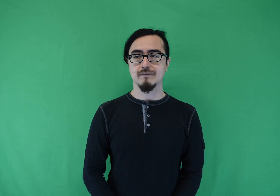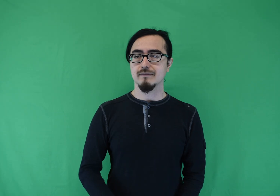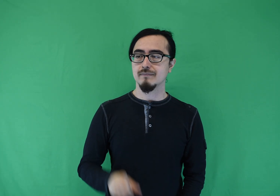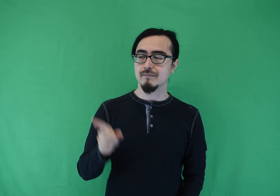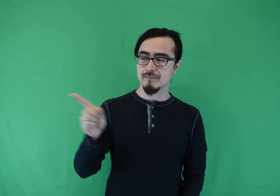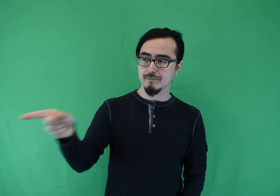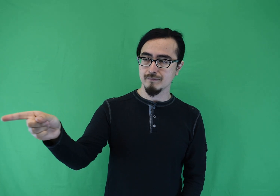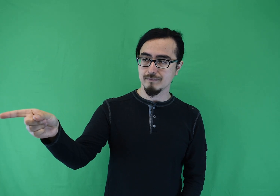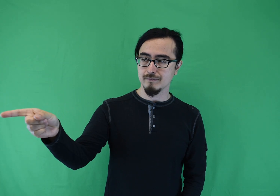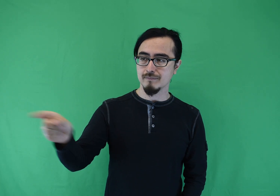él